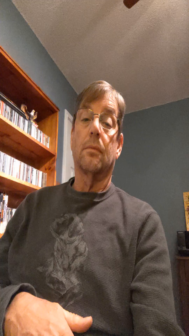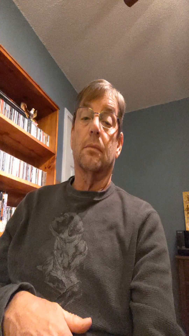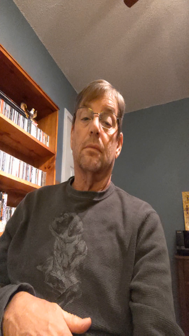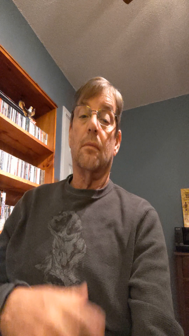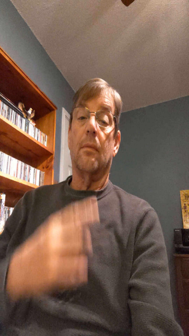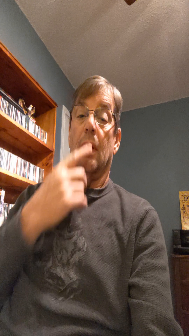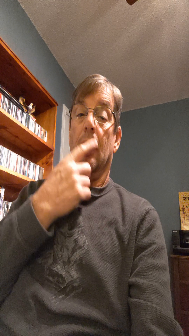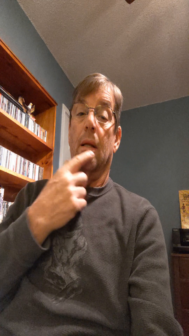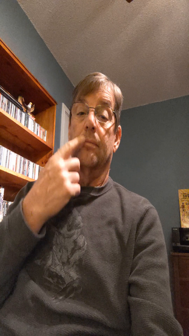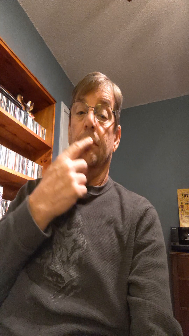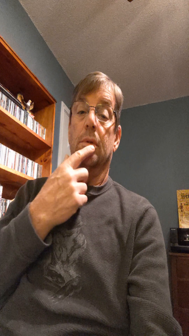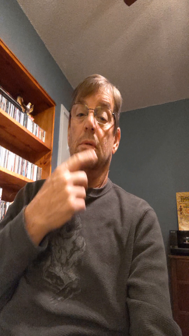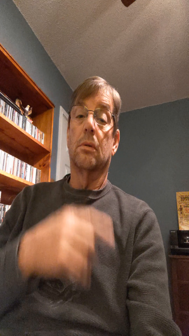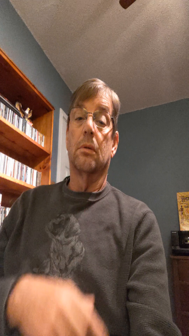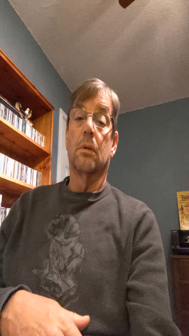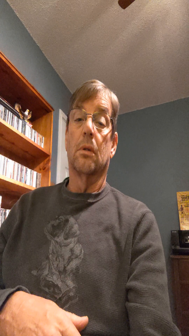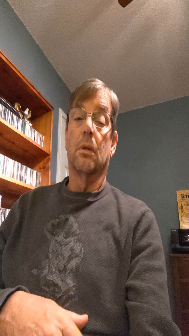lips